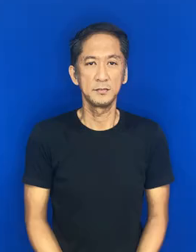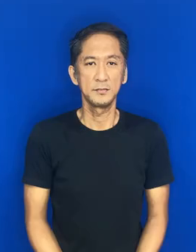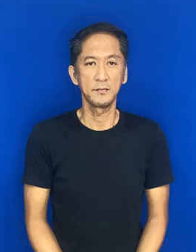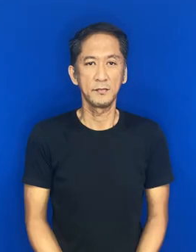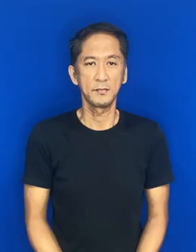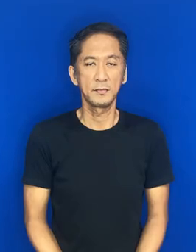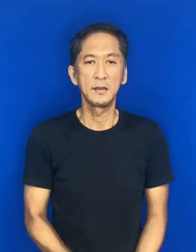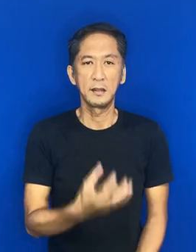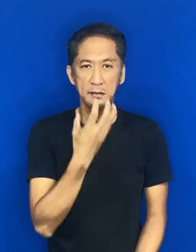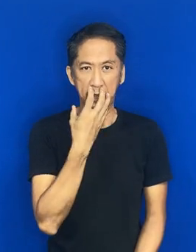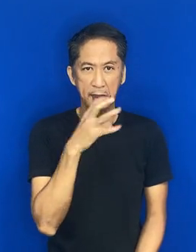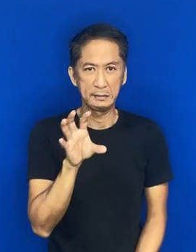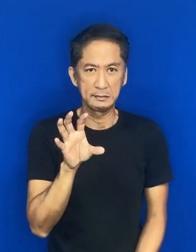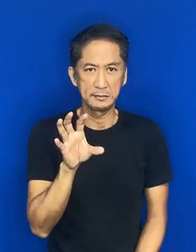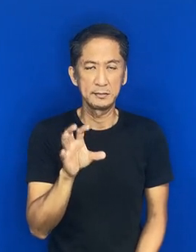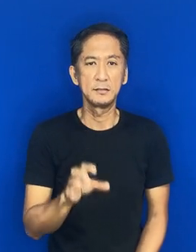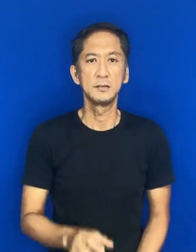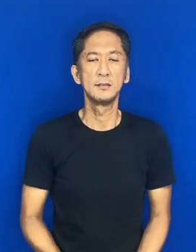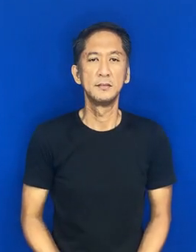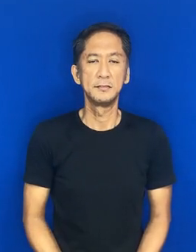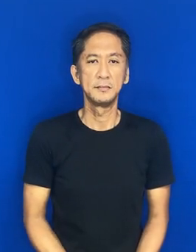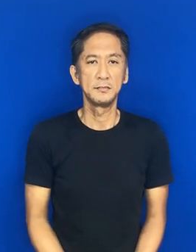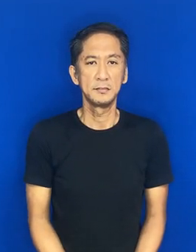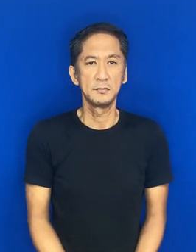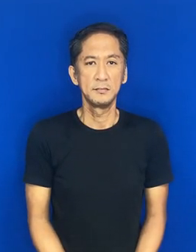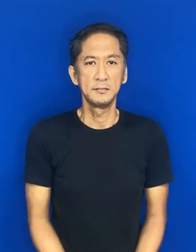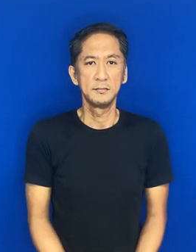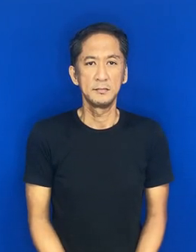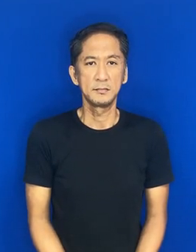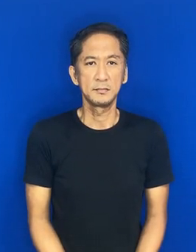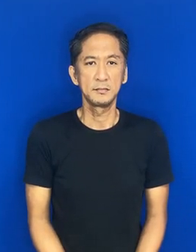hot